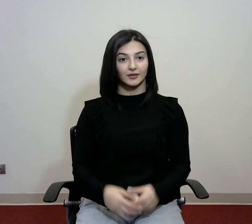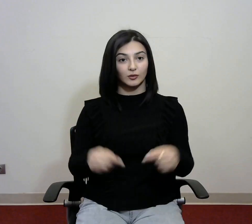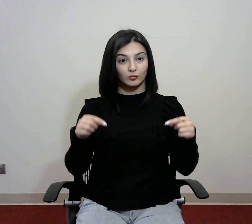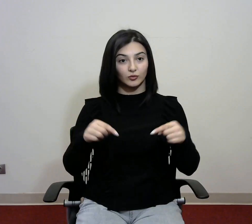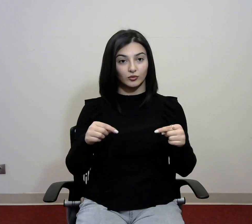burda